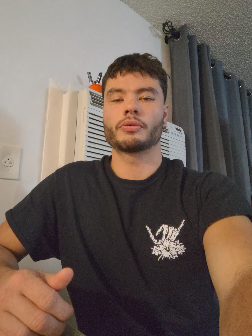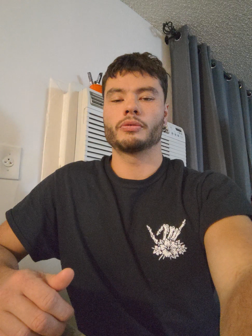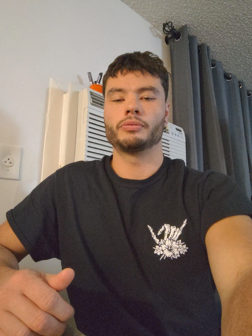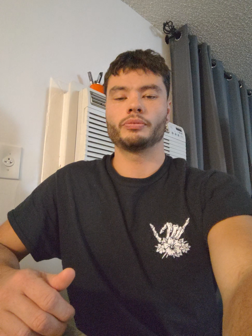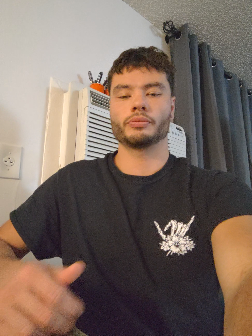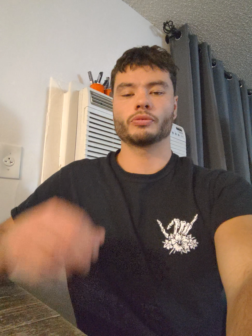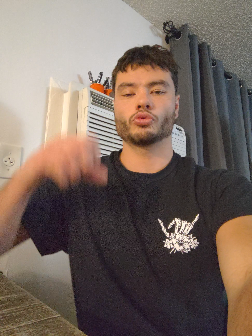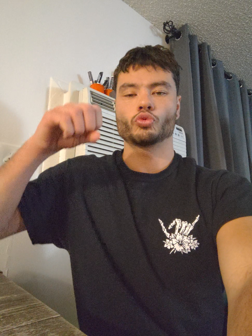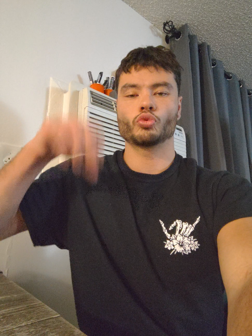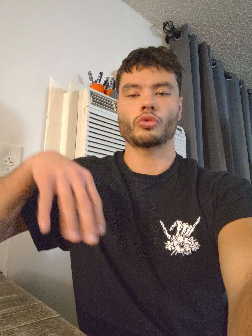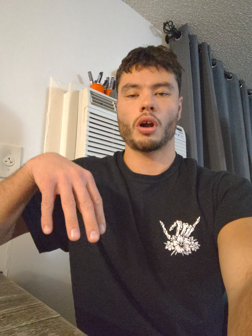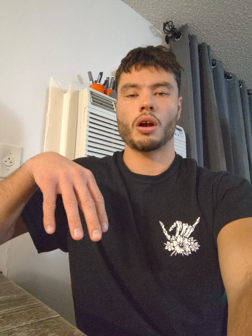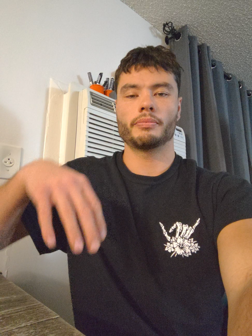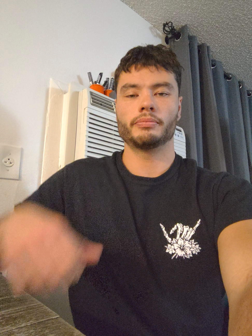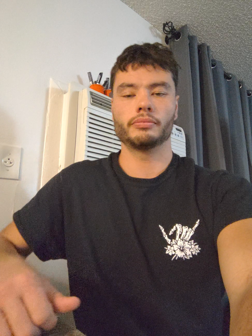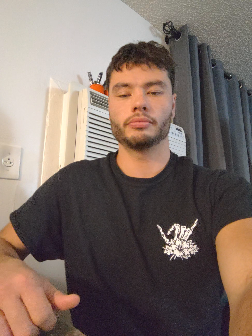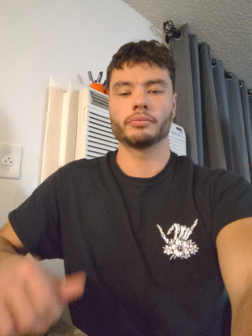drop